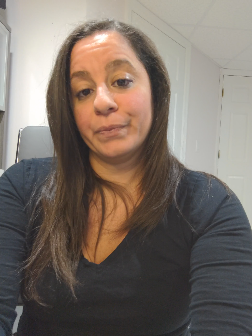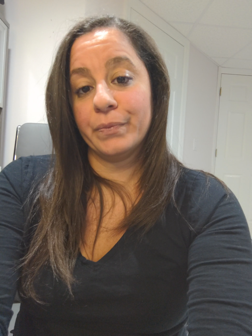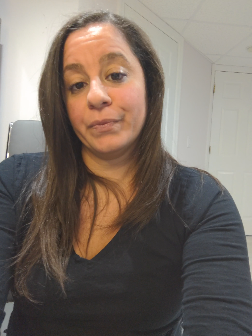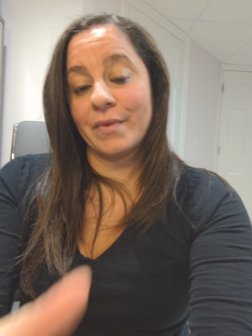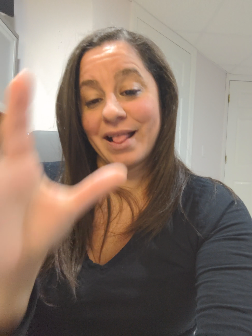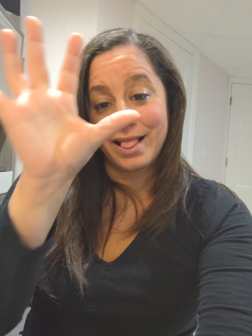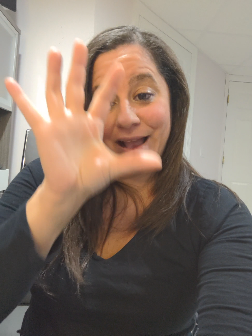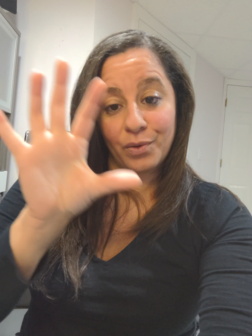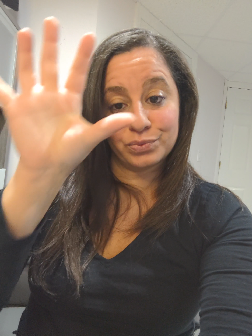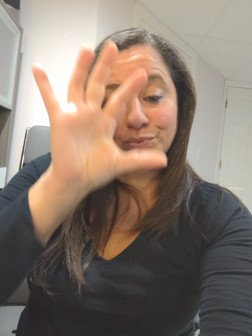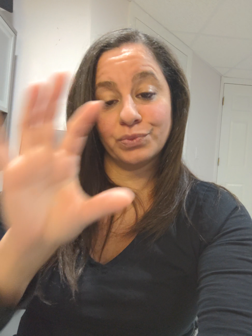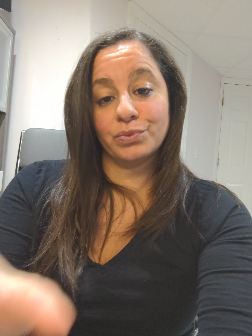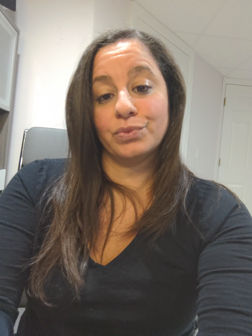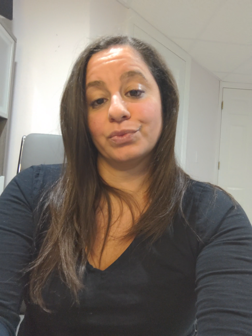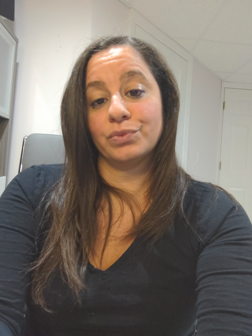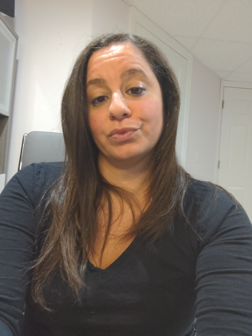cloud